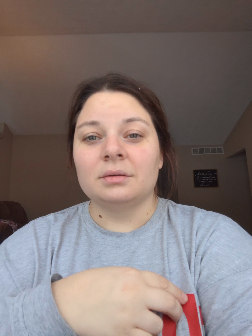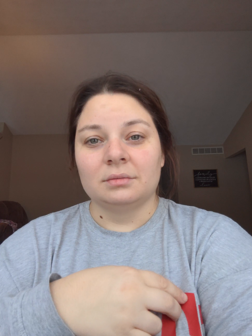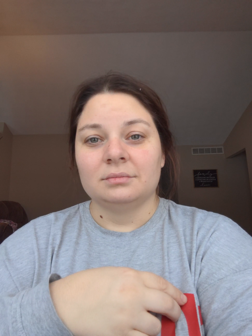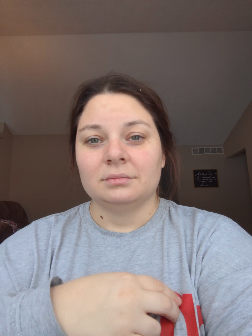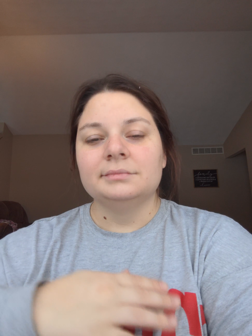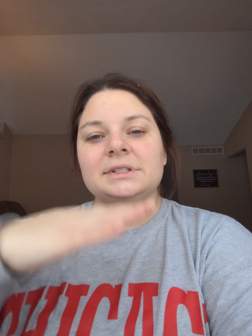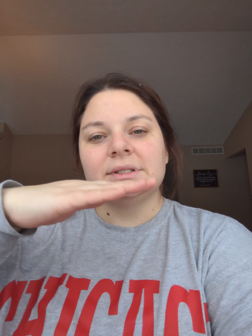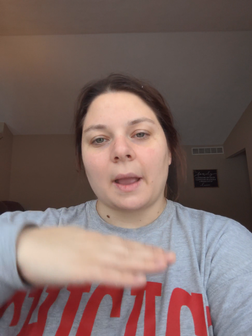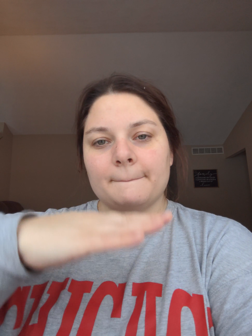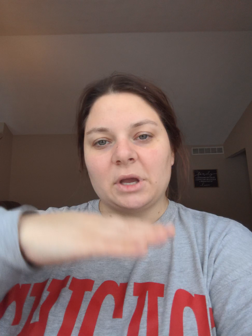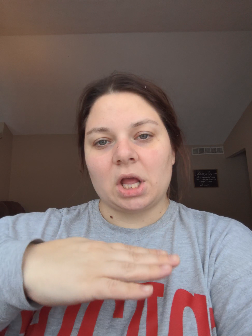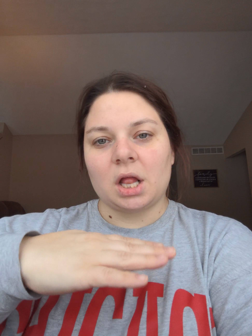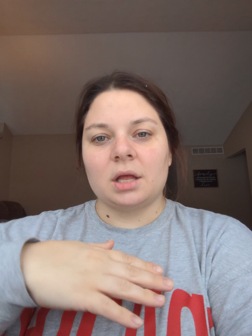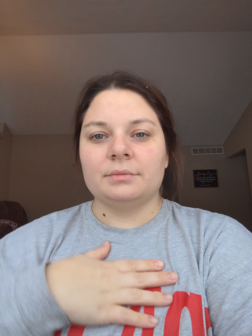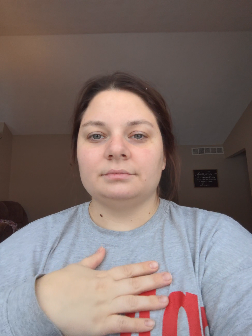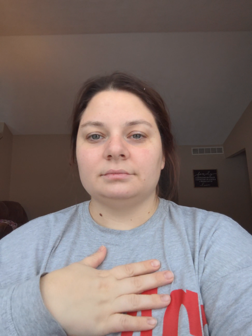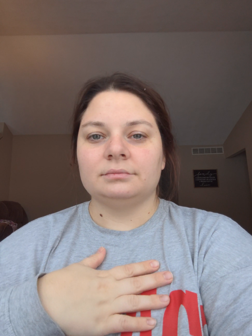table